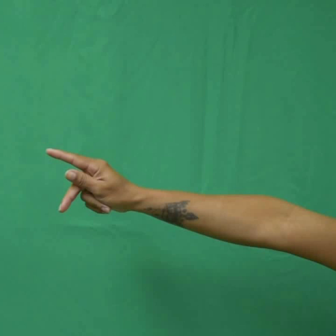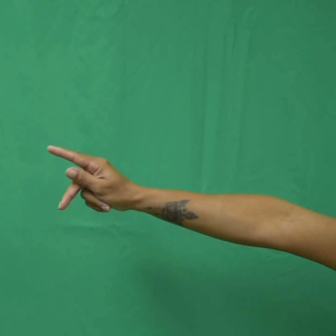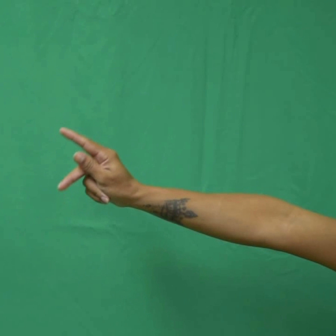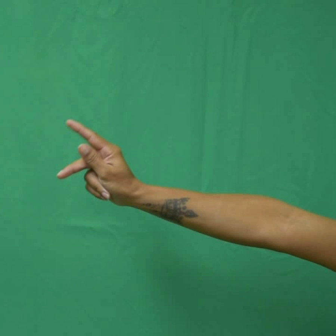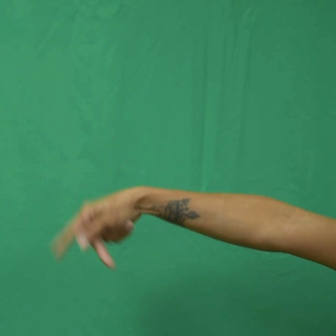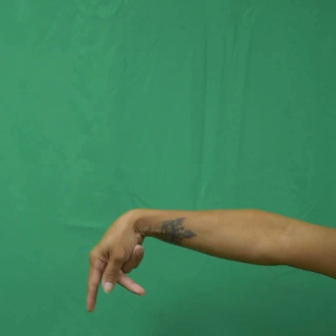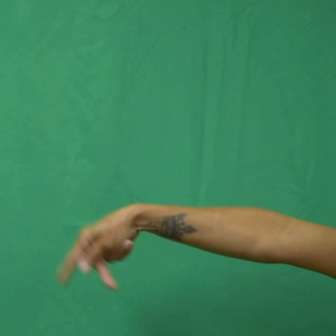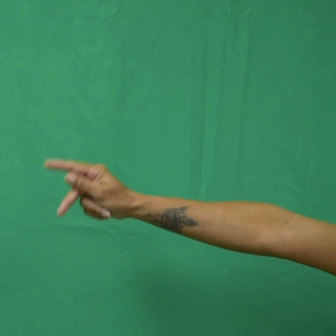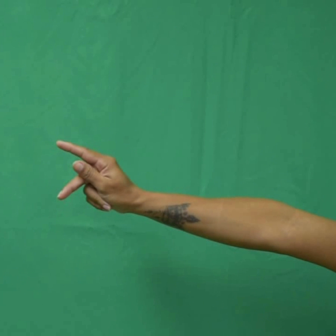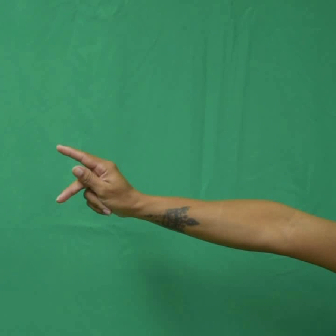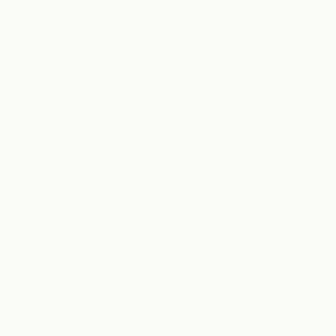K